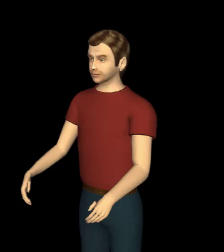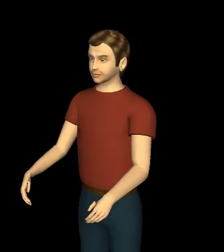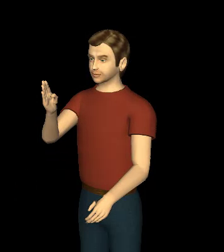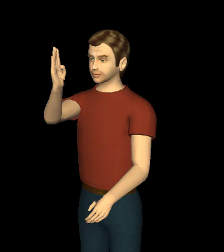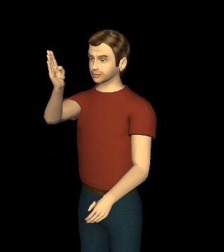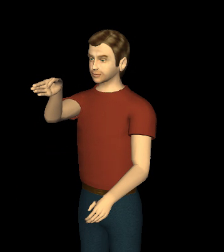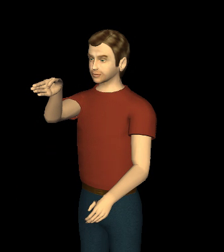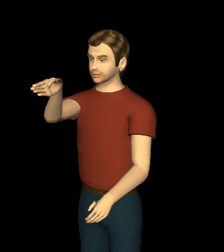اتجاه